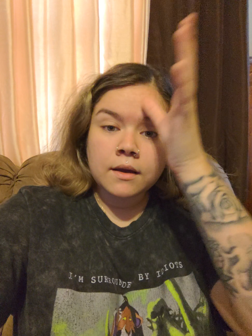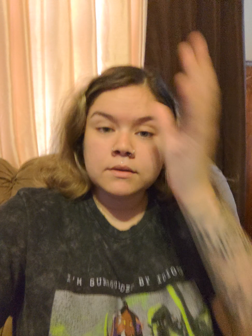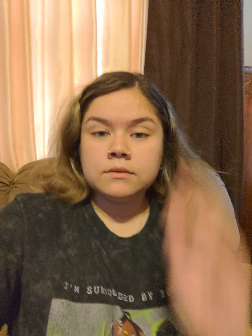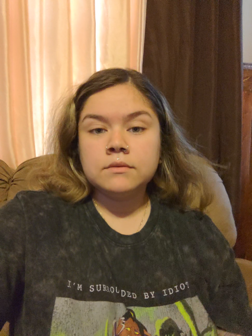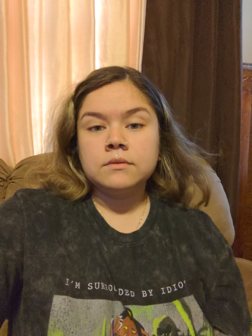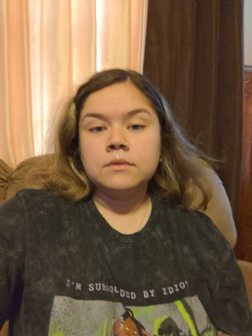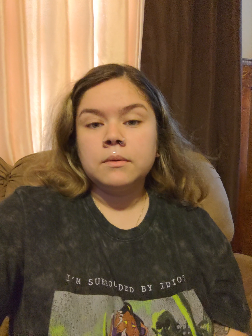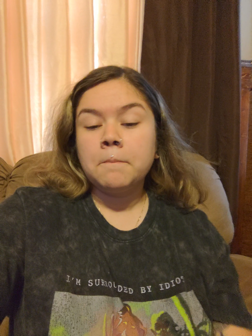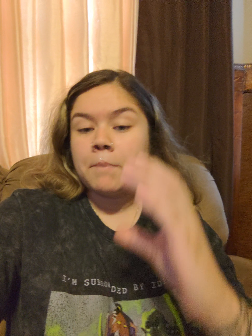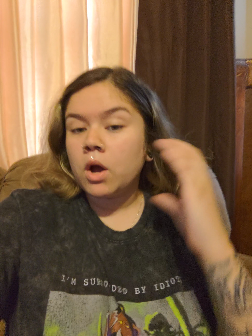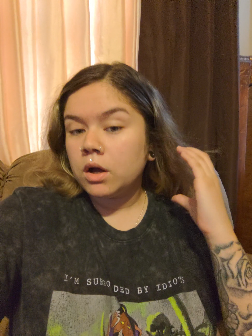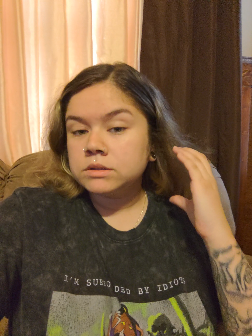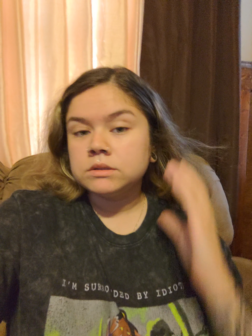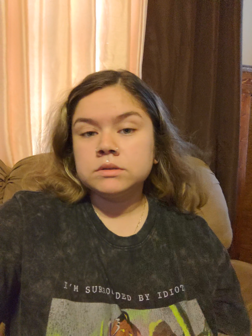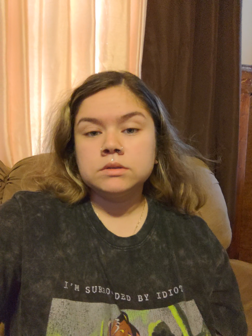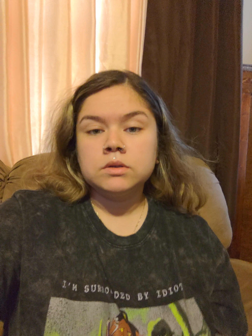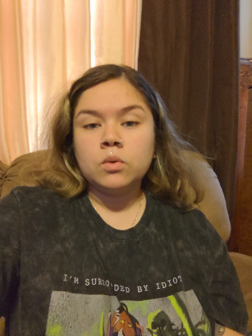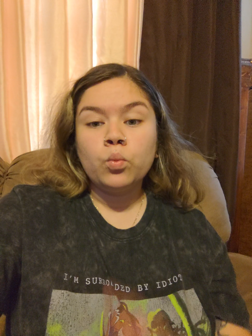bus